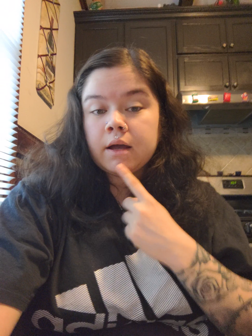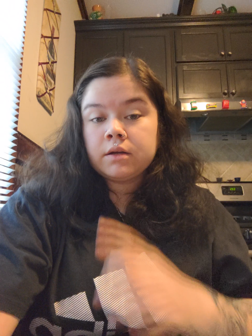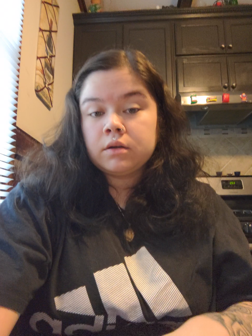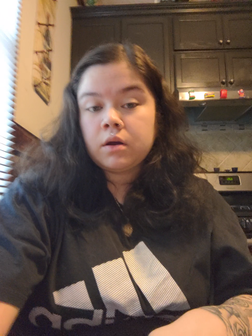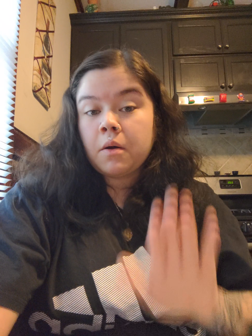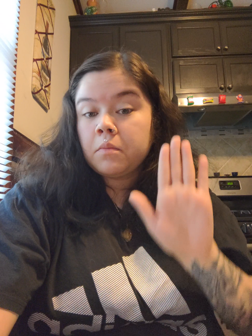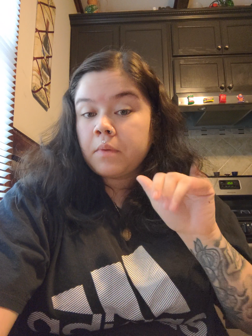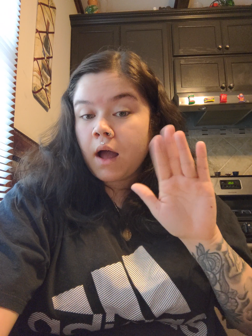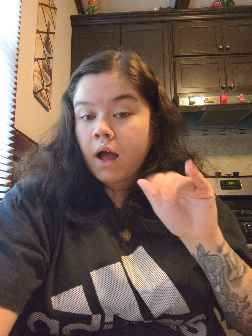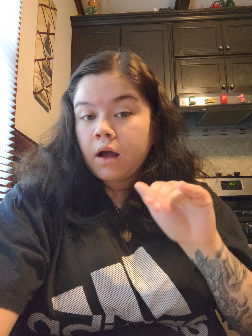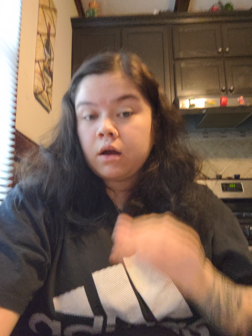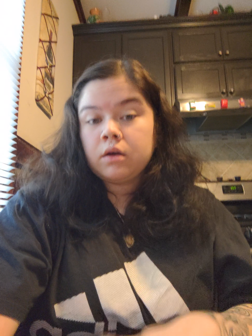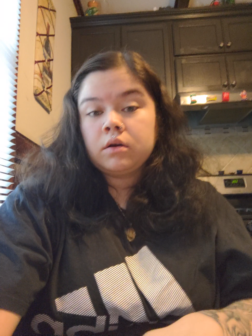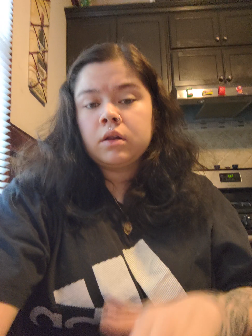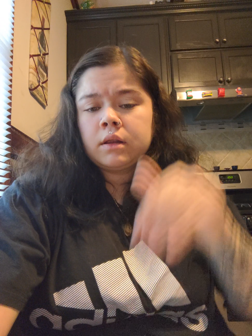bye